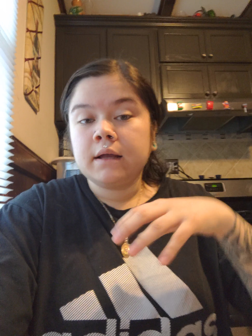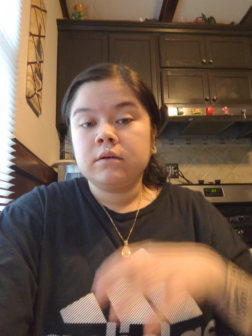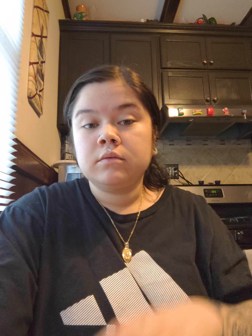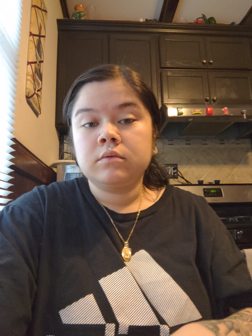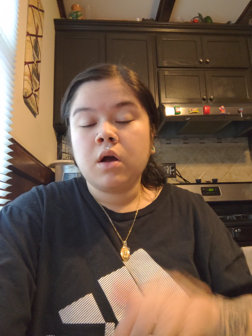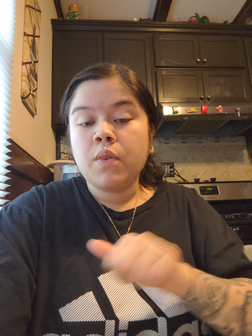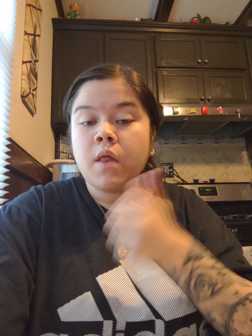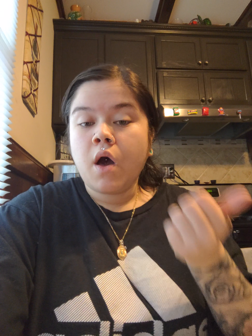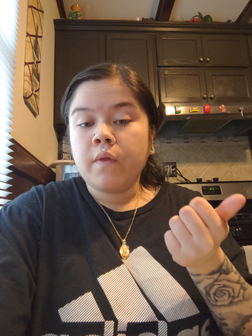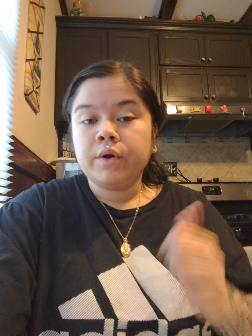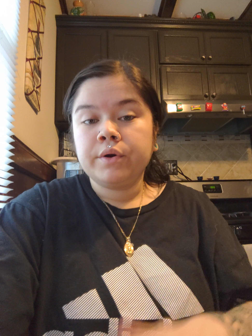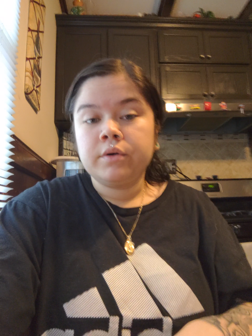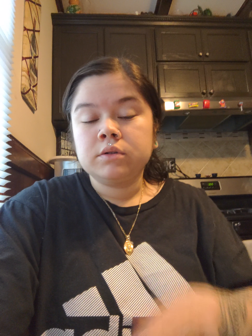another